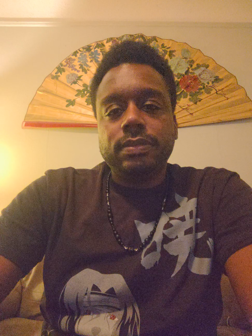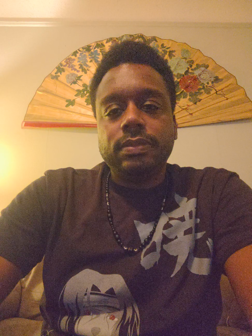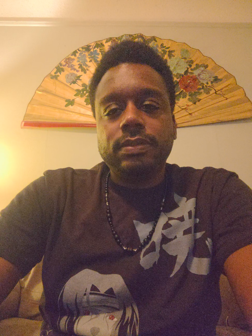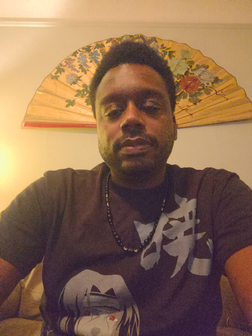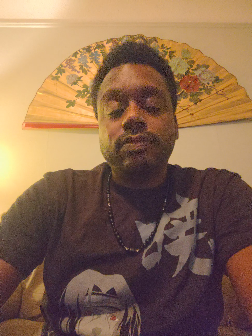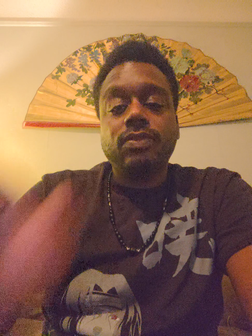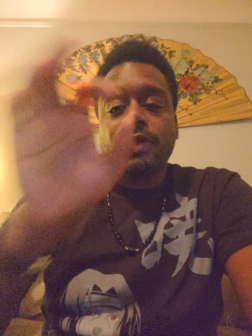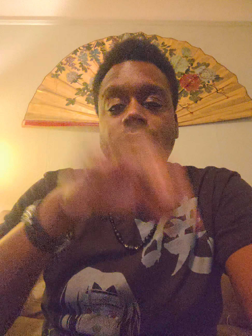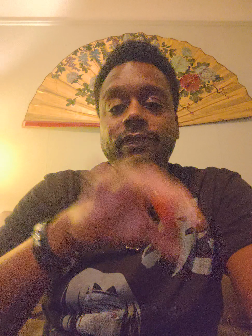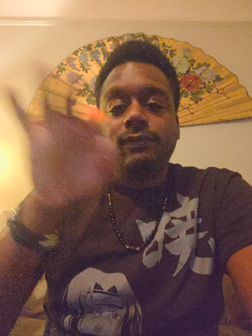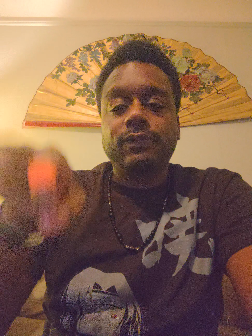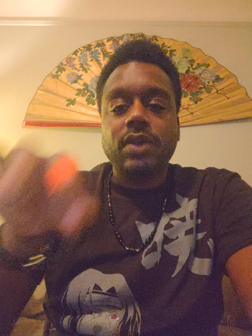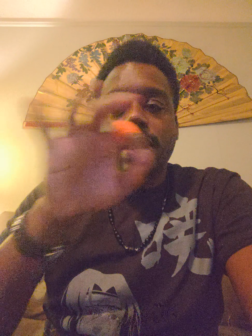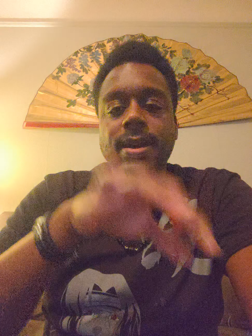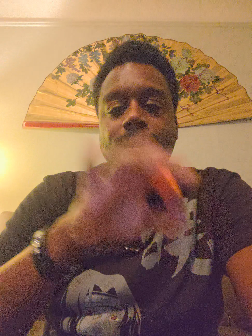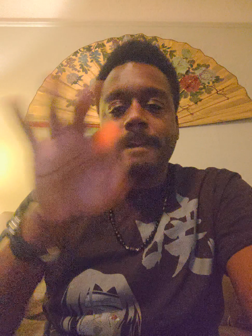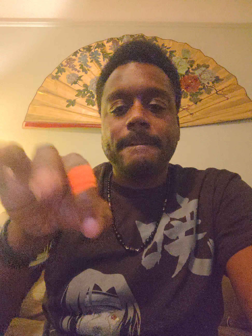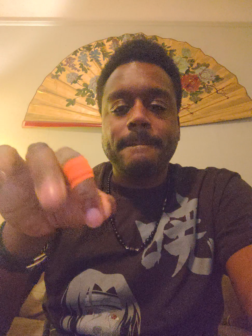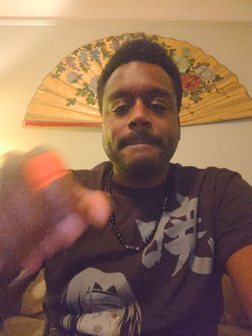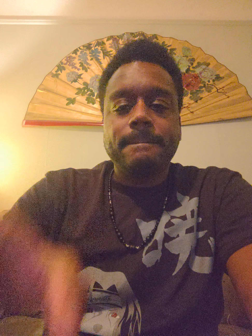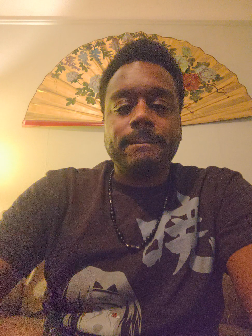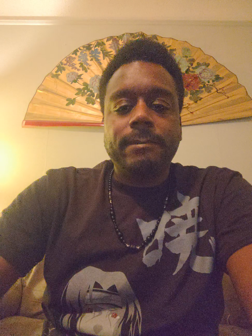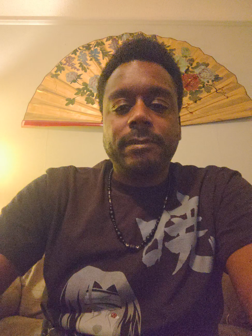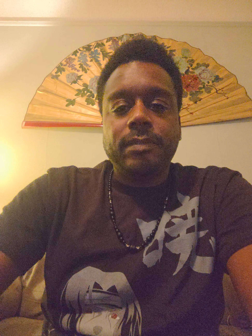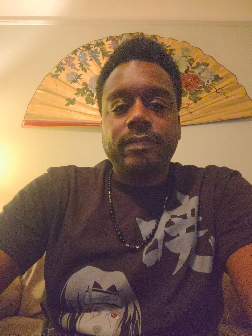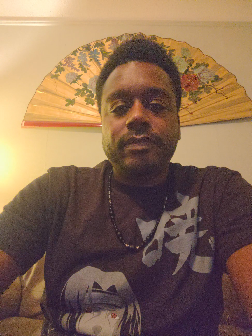french fries